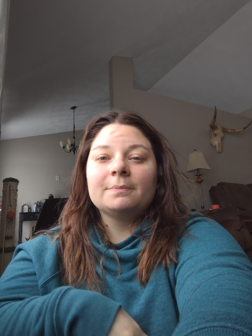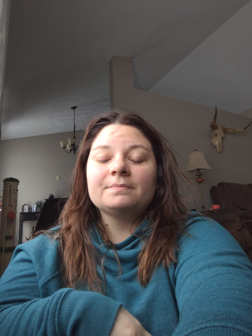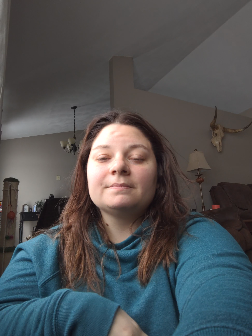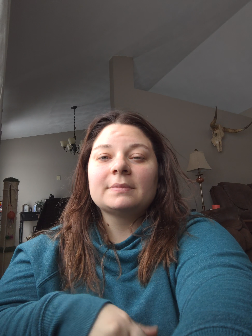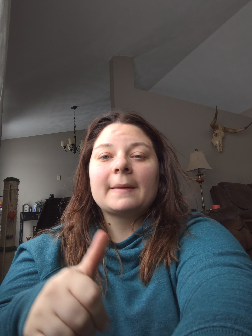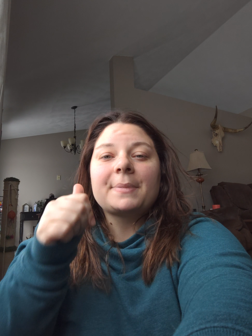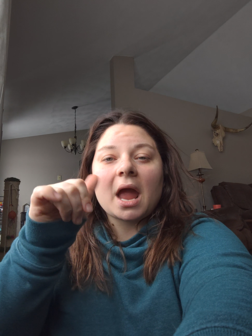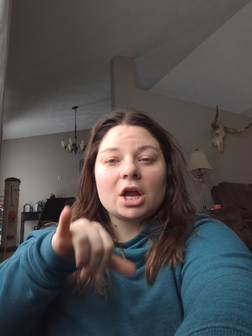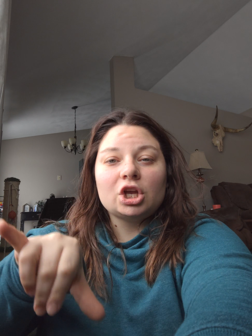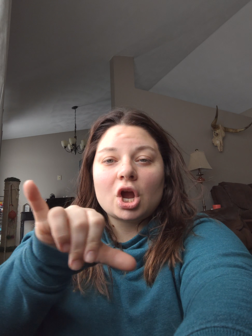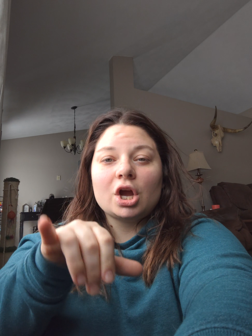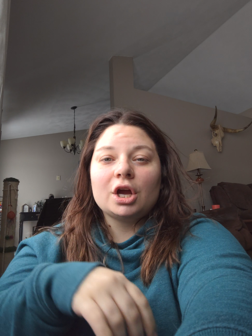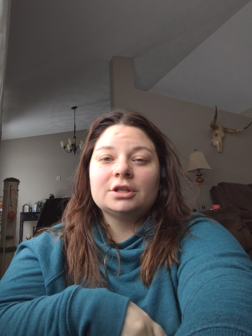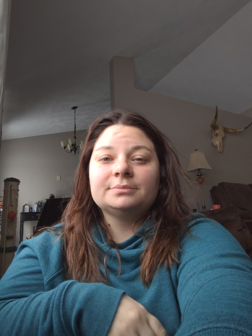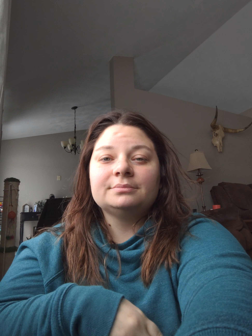backyard